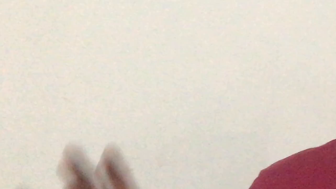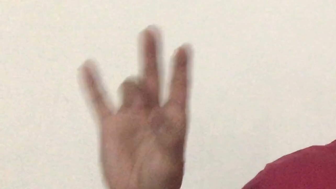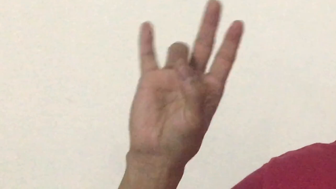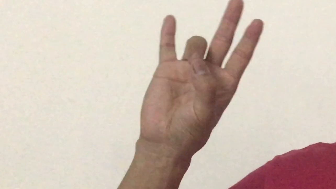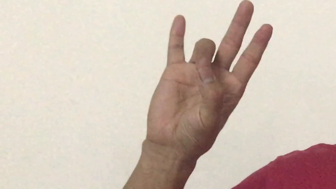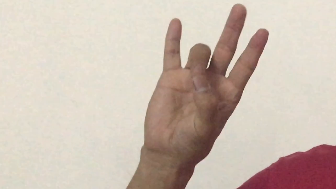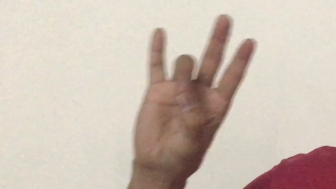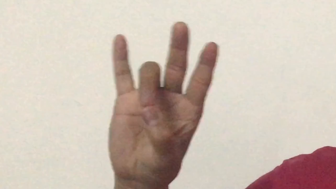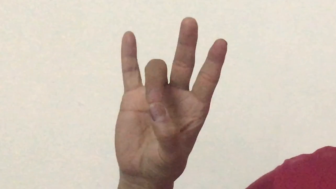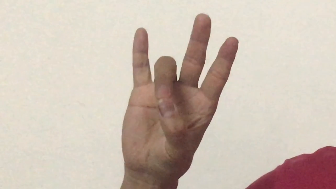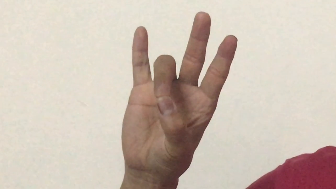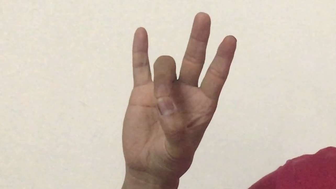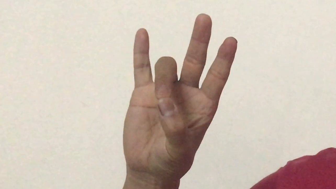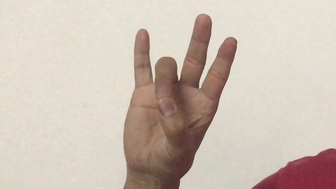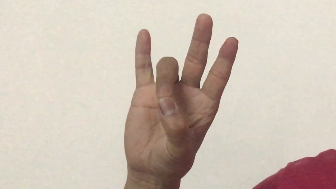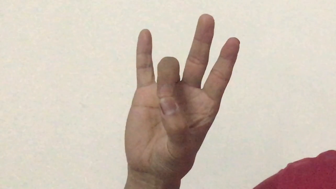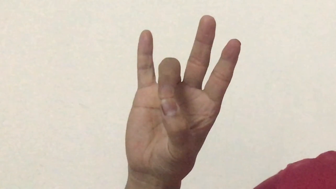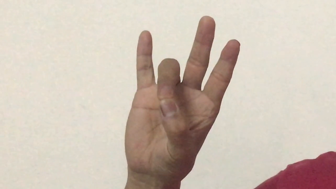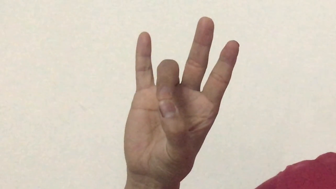श